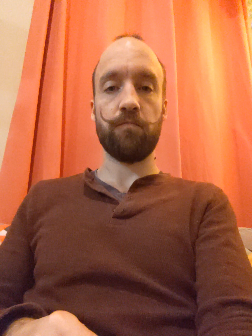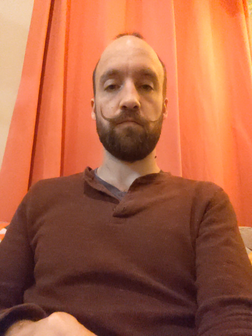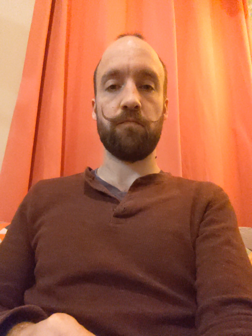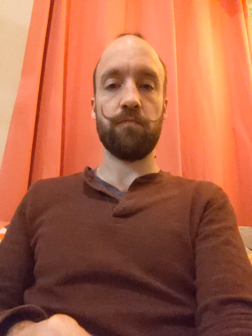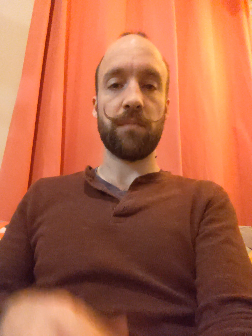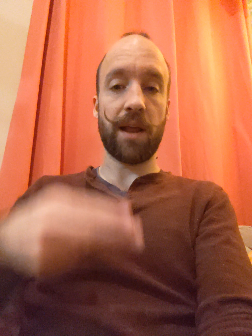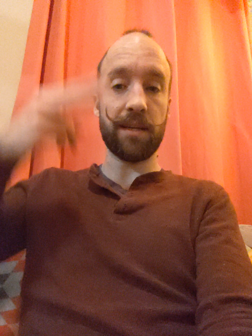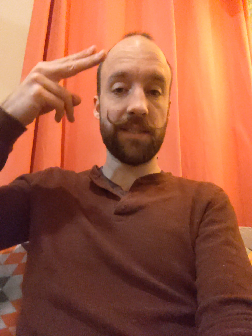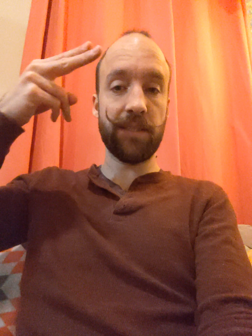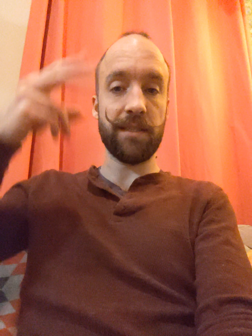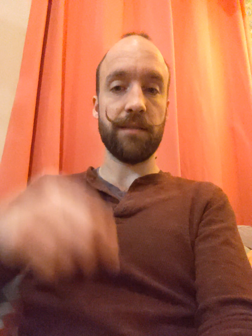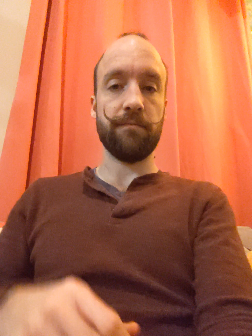high